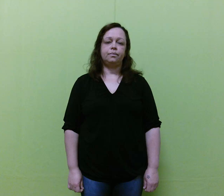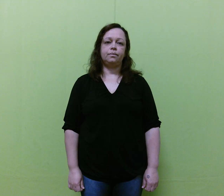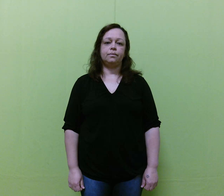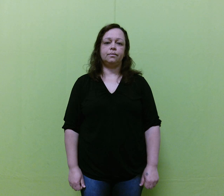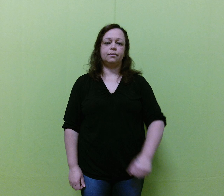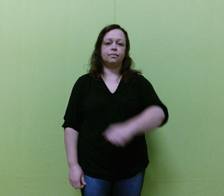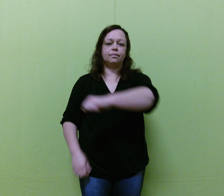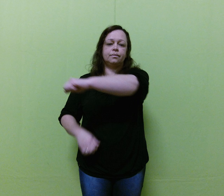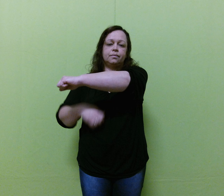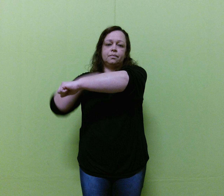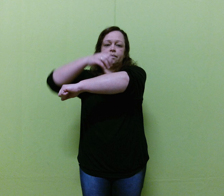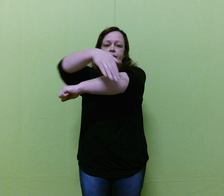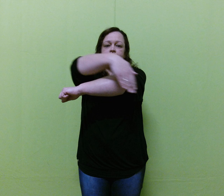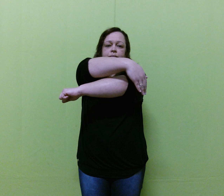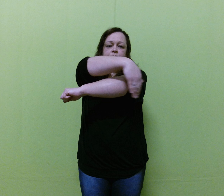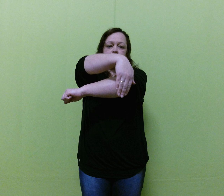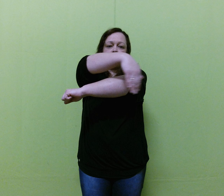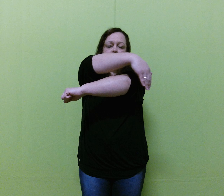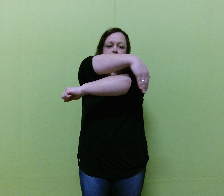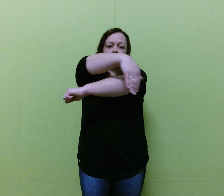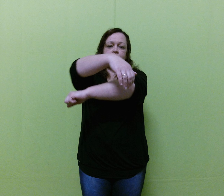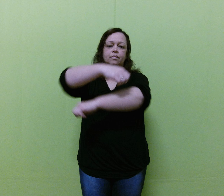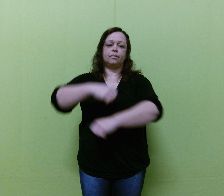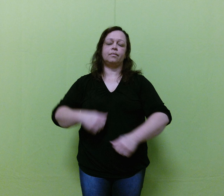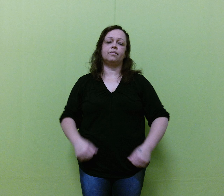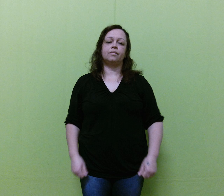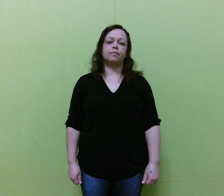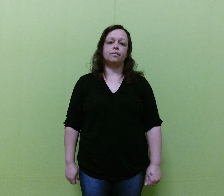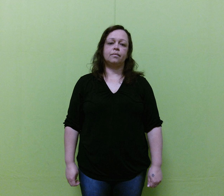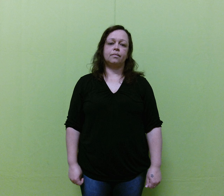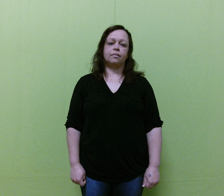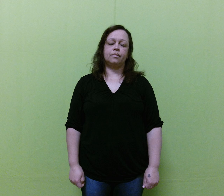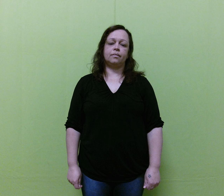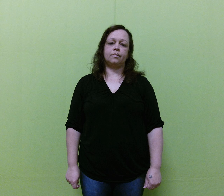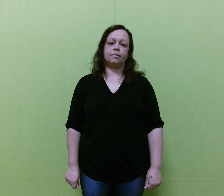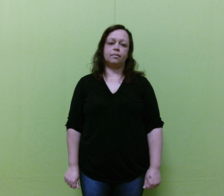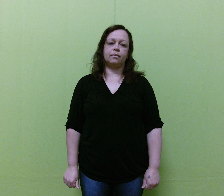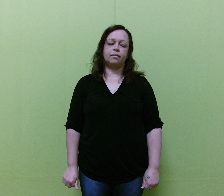esquina